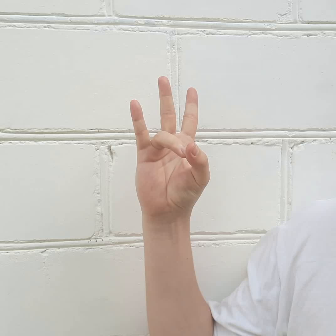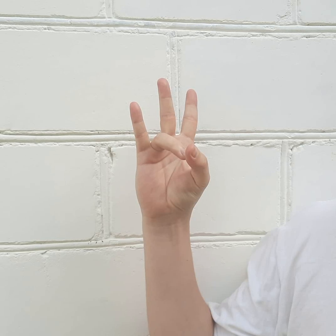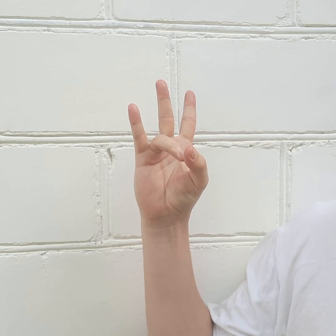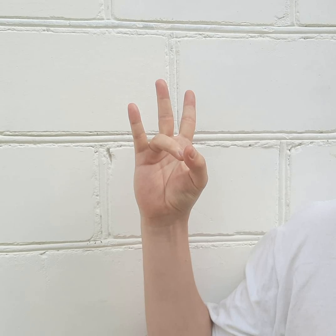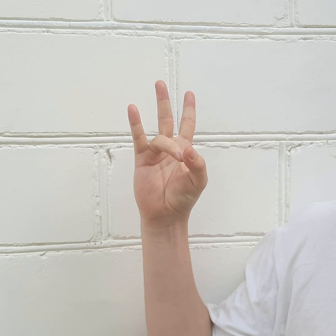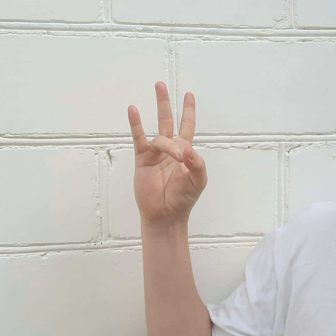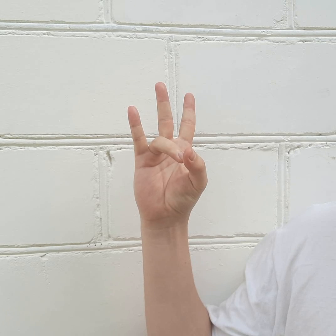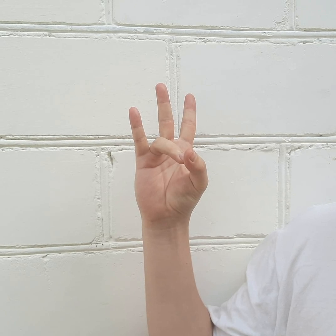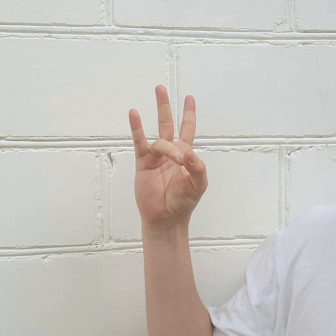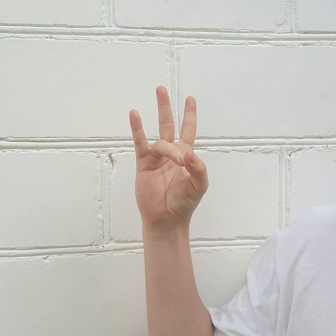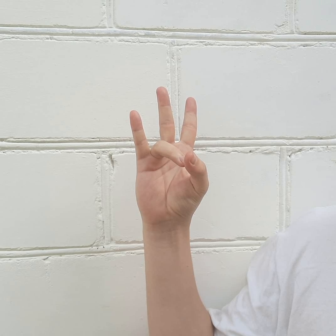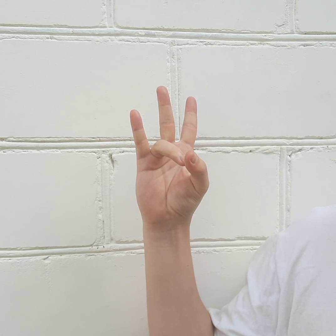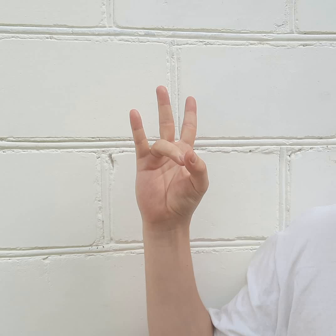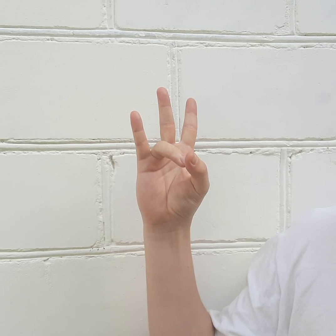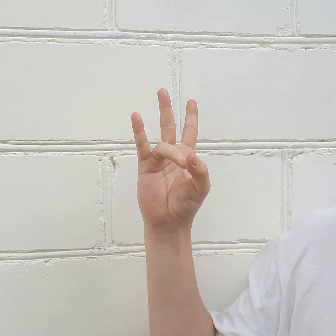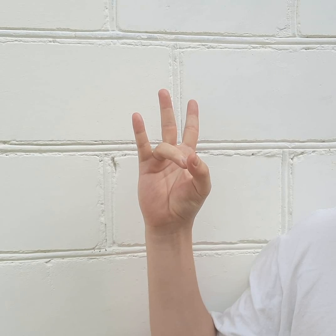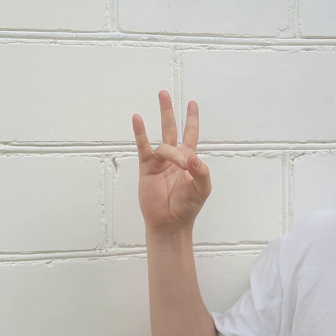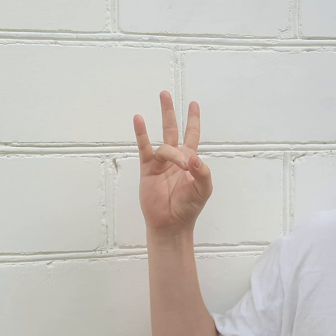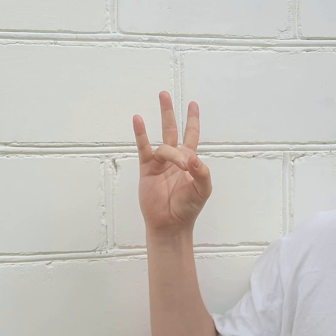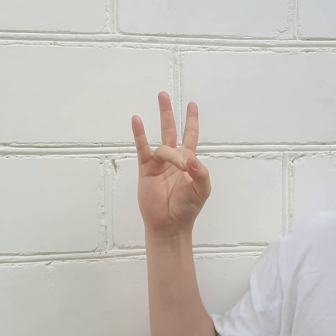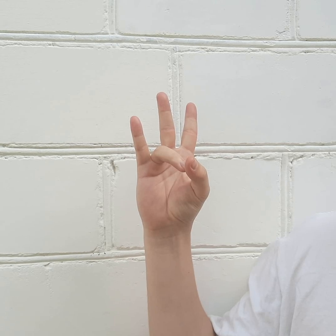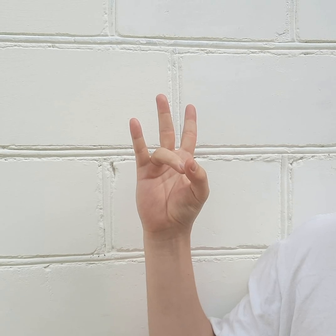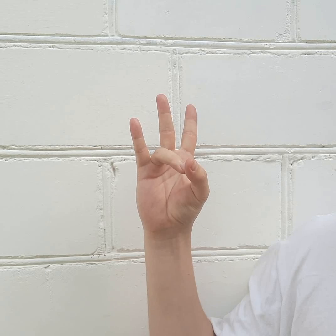Н